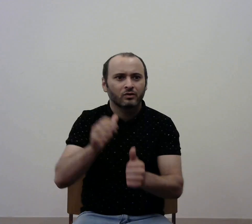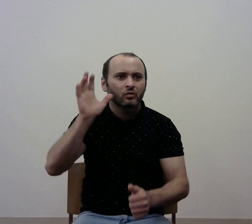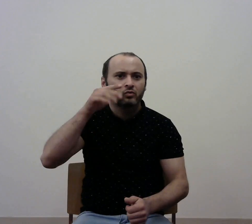su